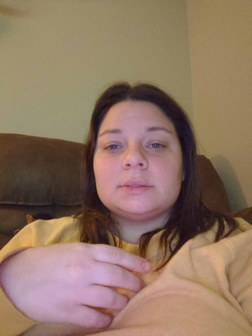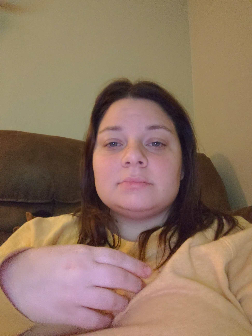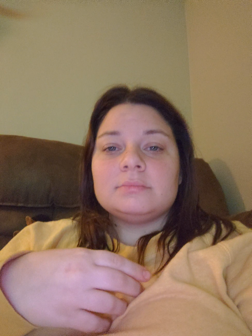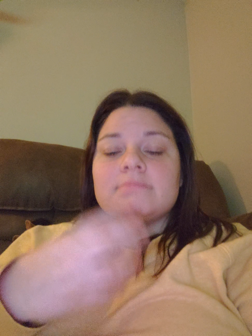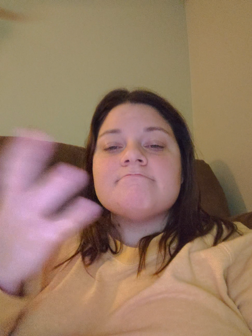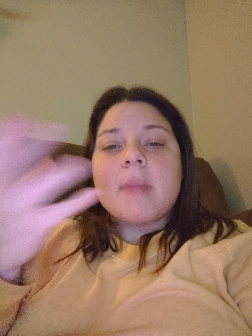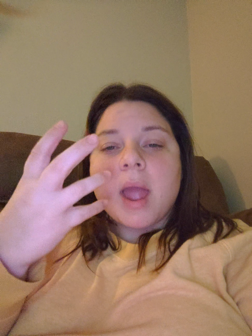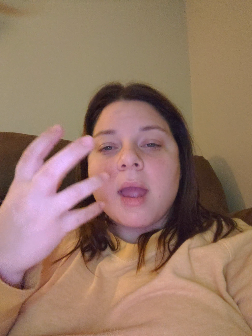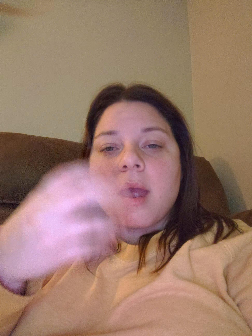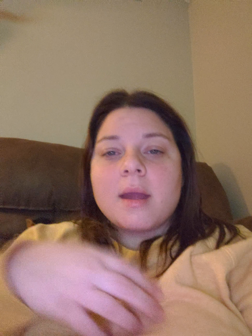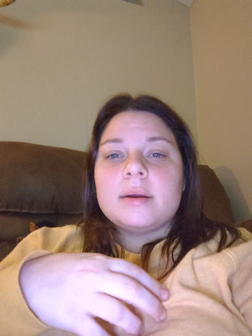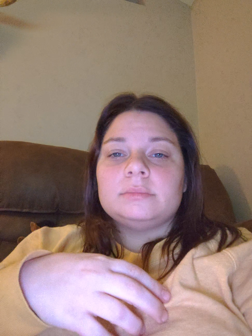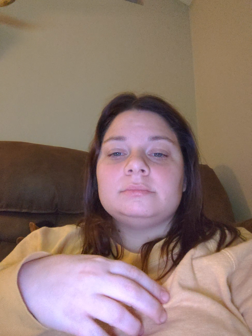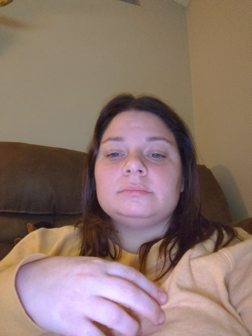mad